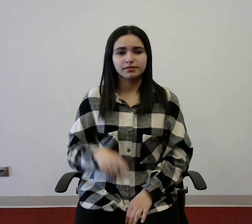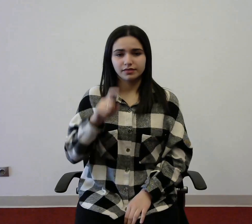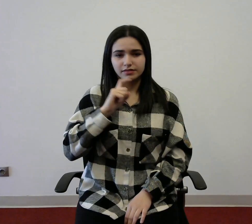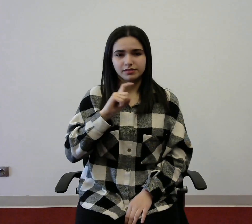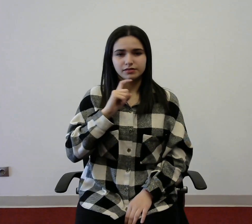dondurma